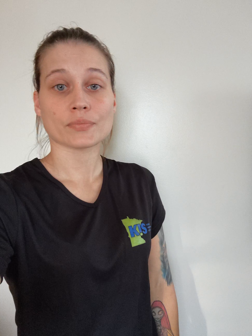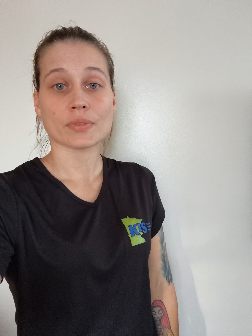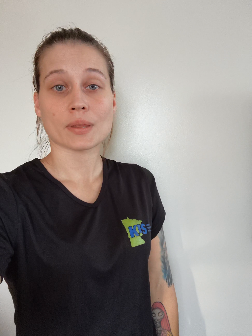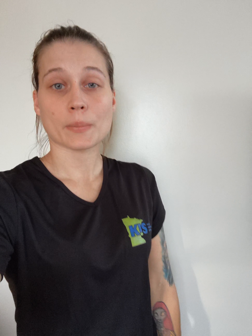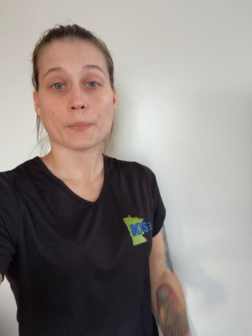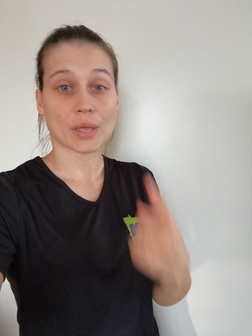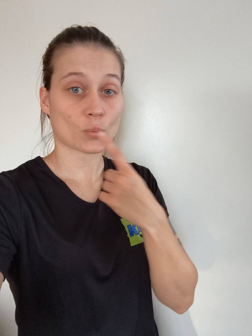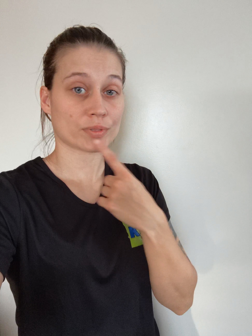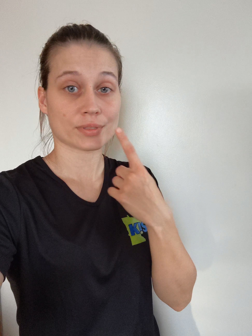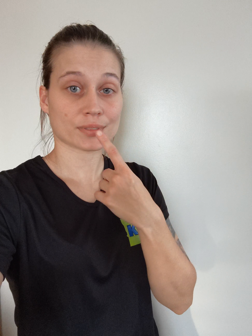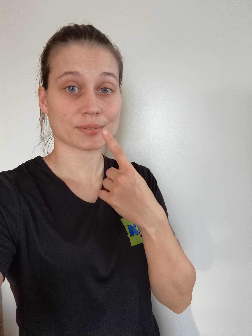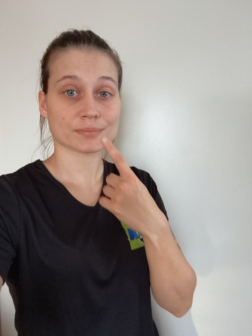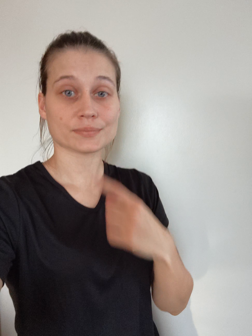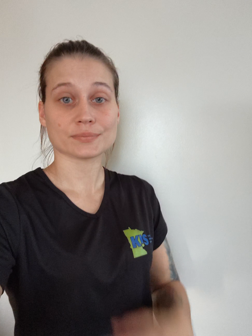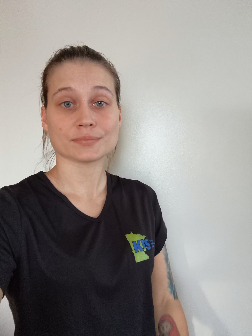mouth